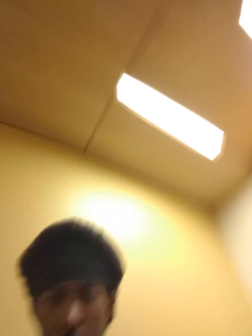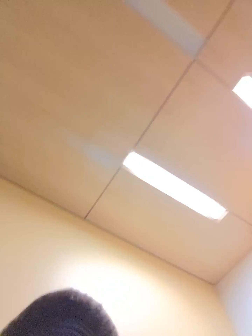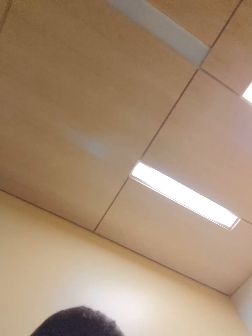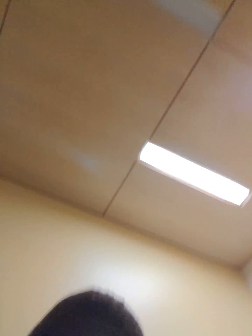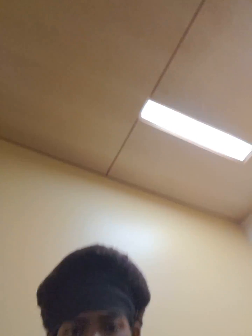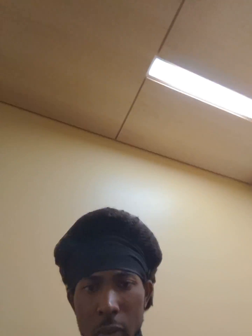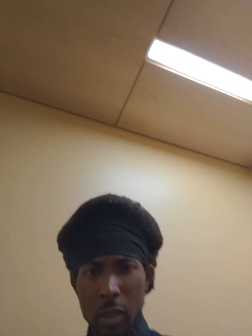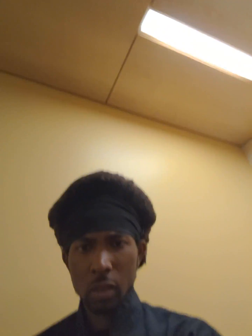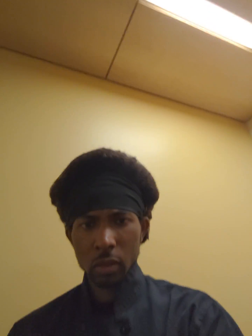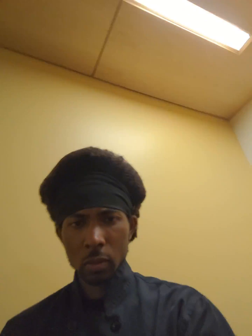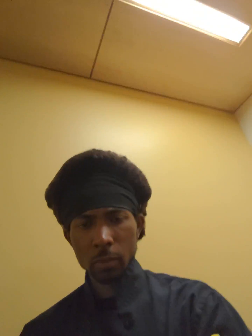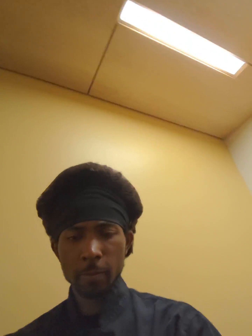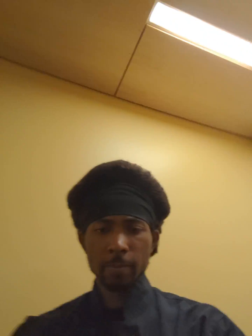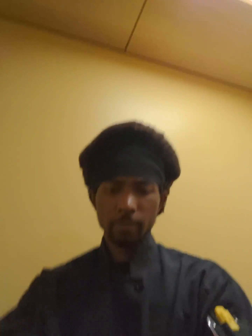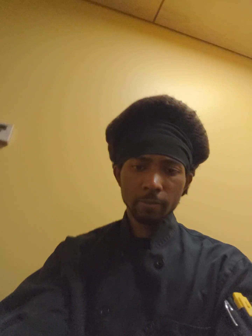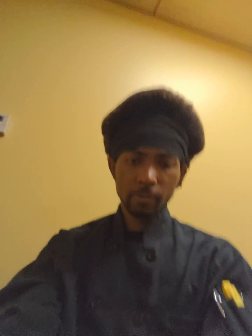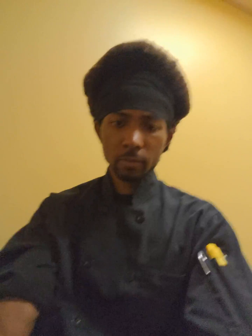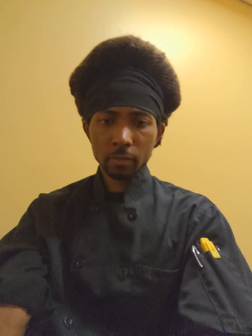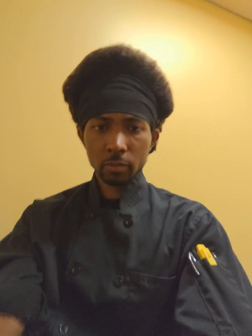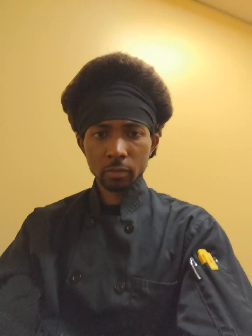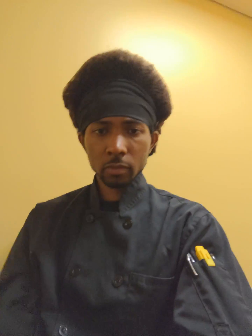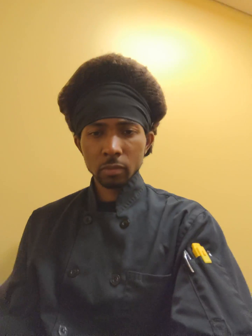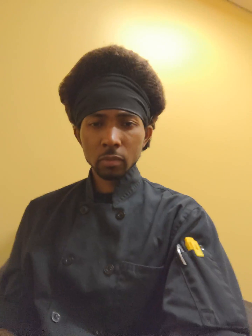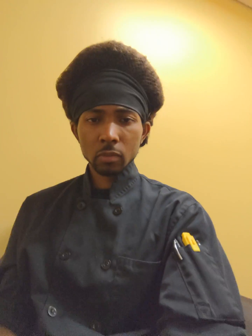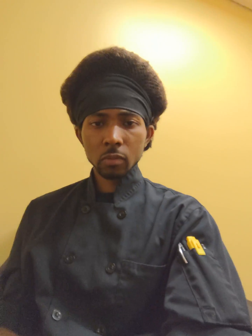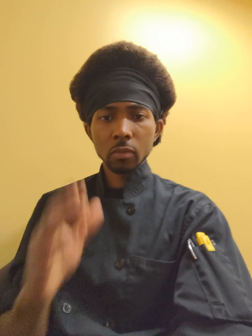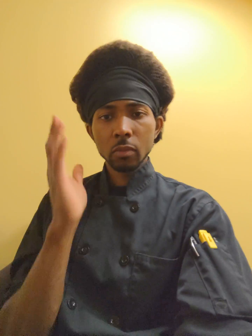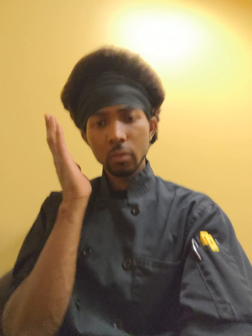pillow